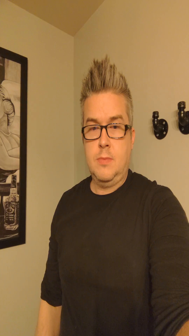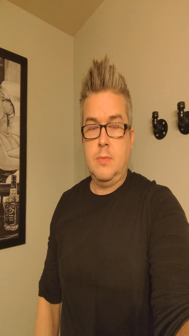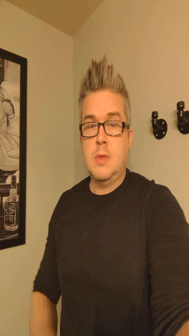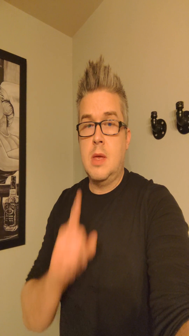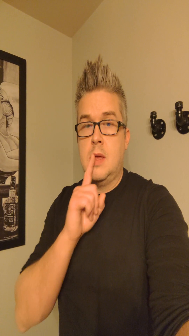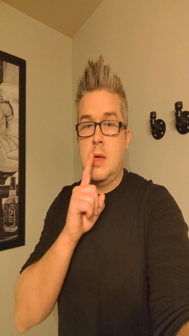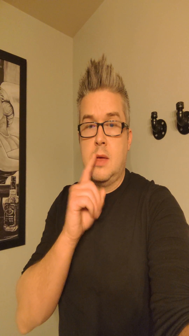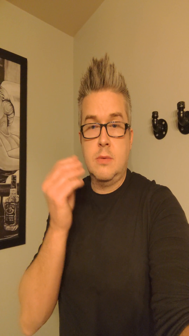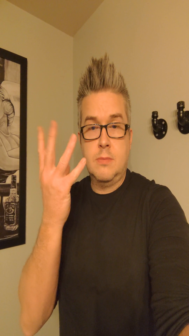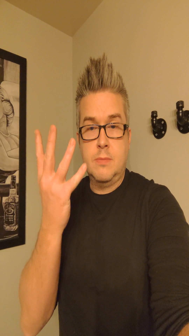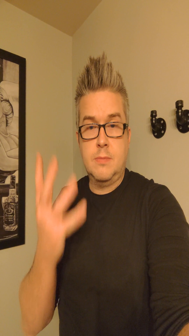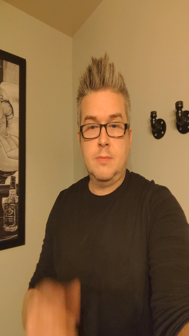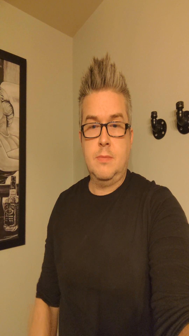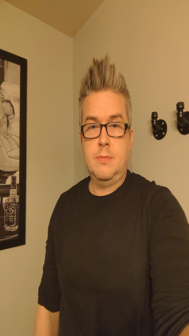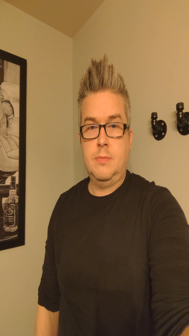lamp